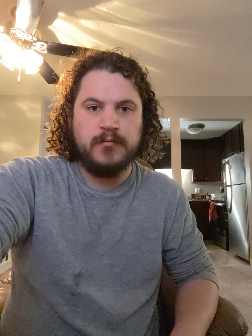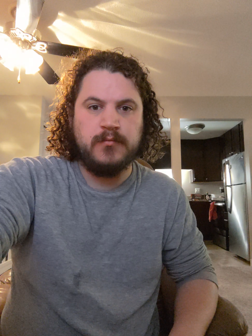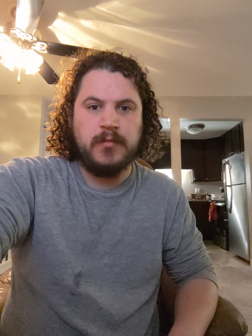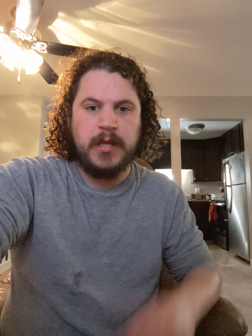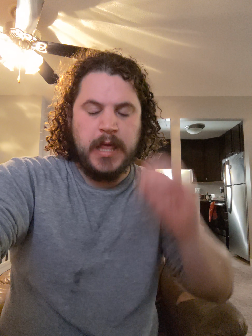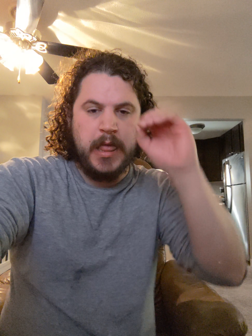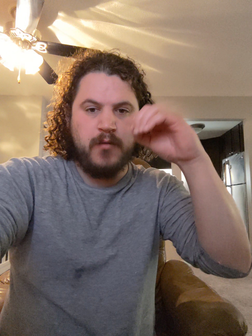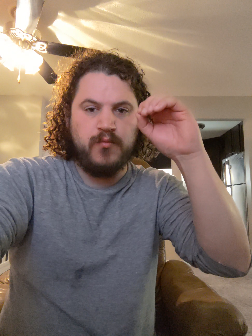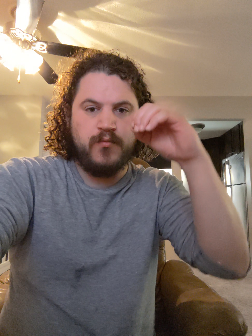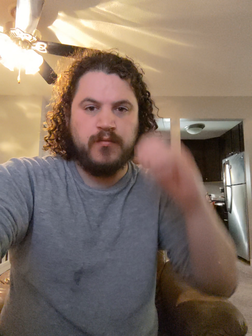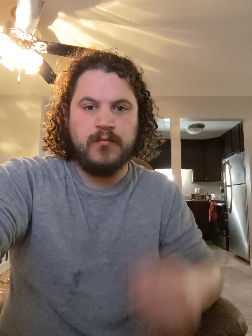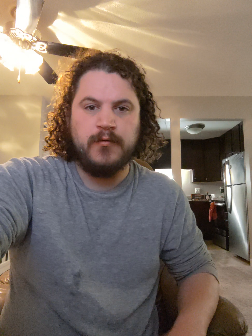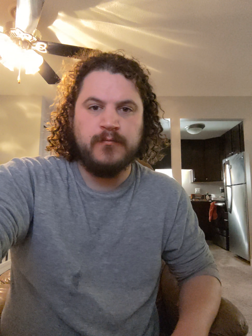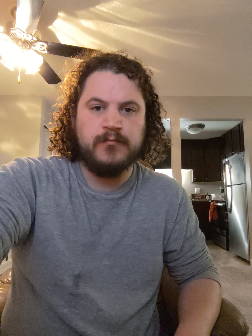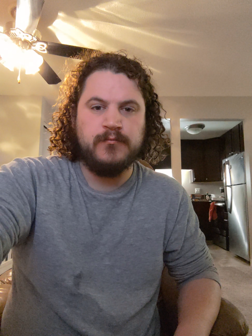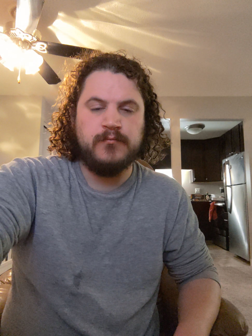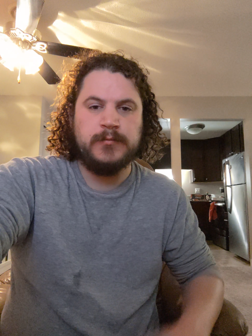owl